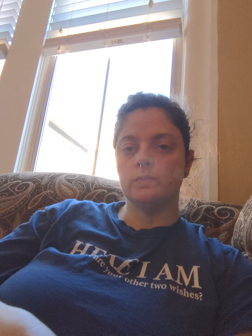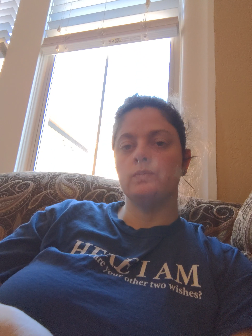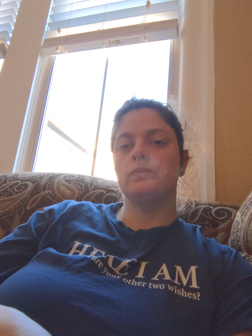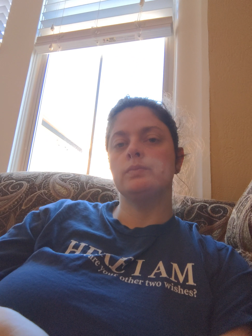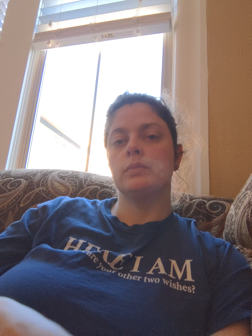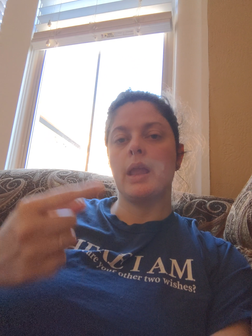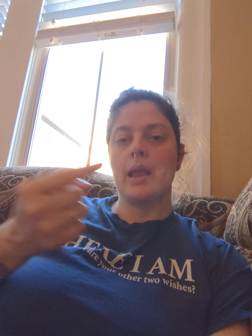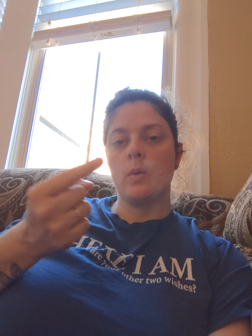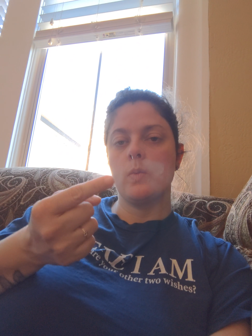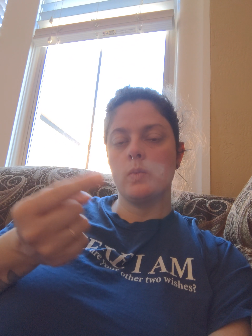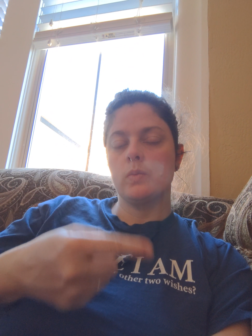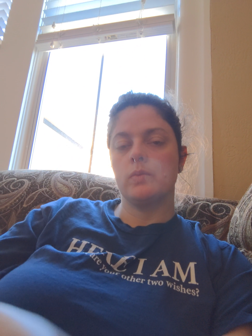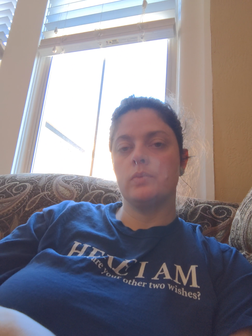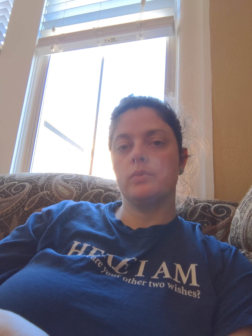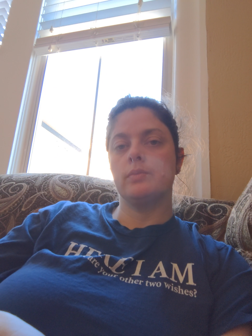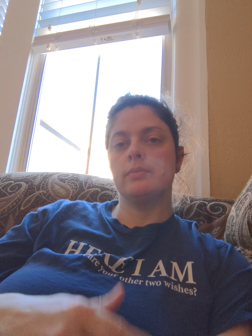owie